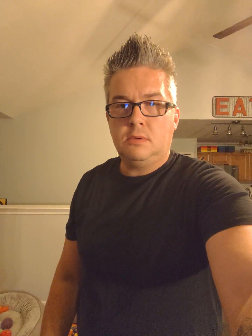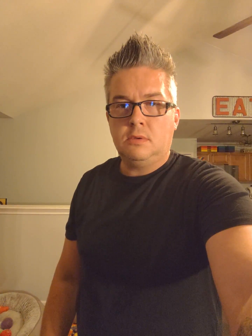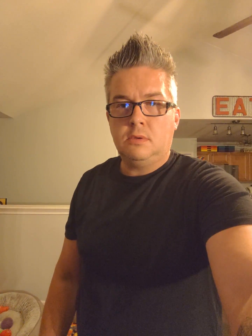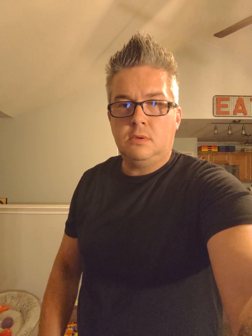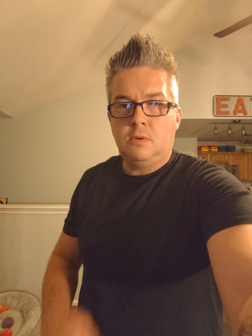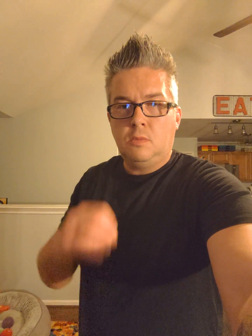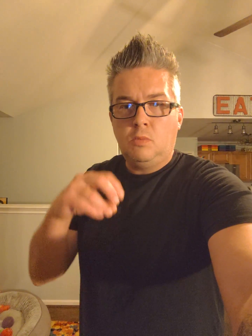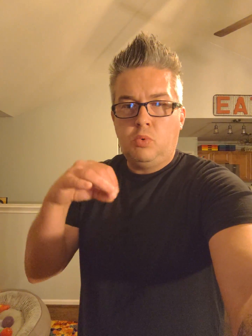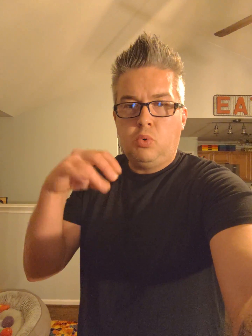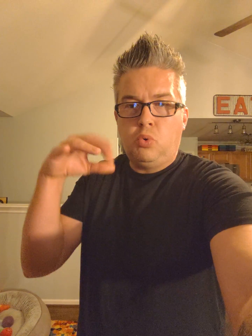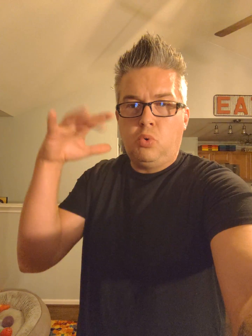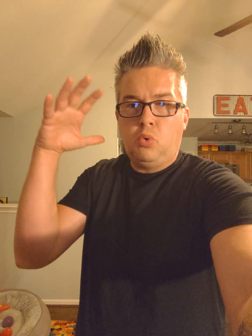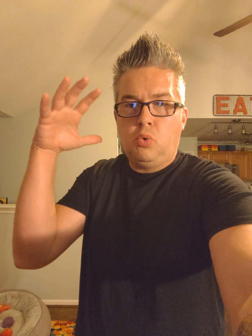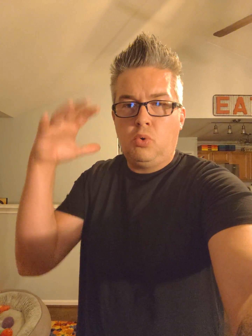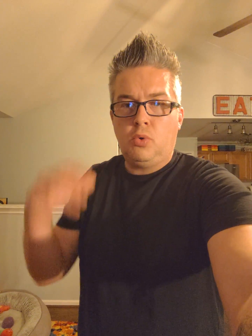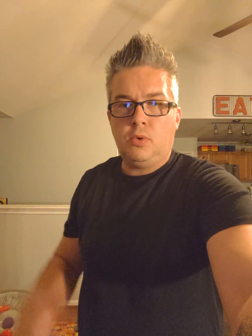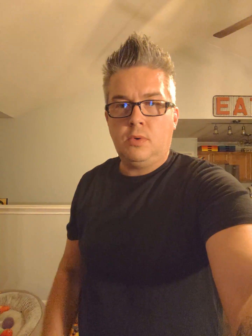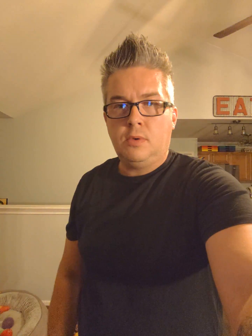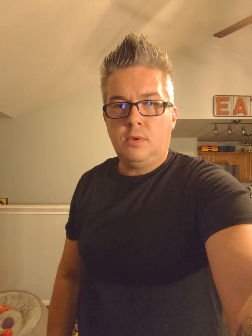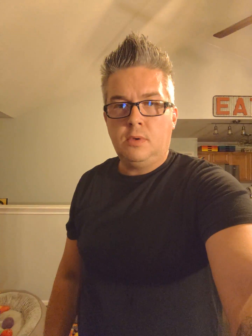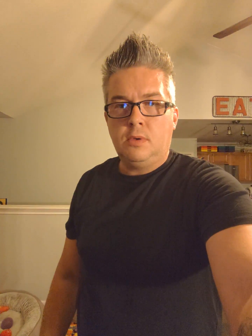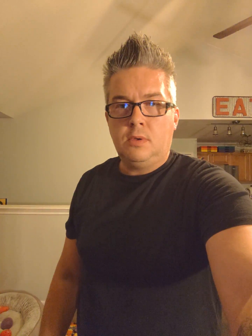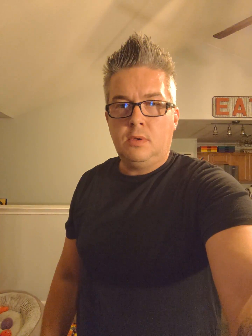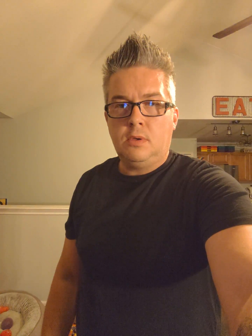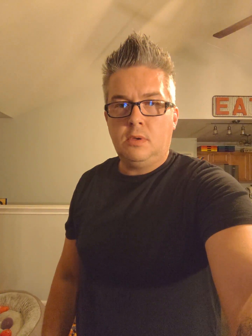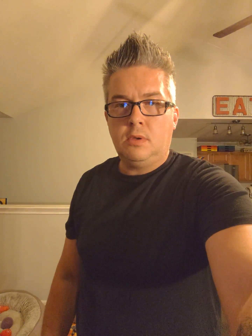bubbles